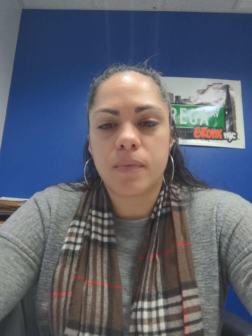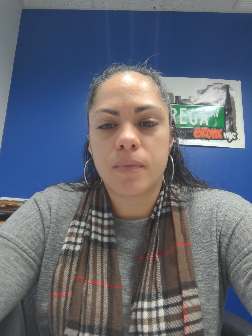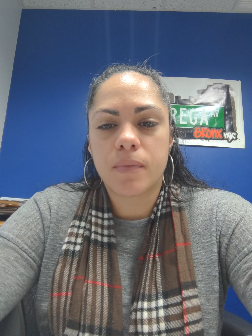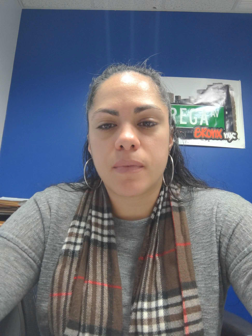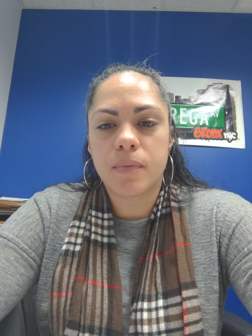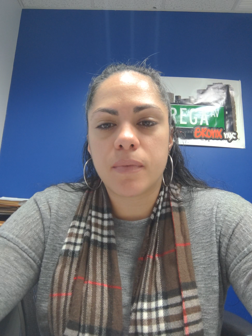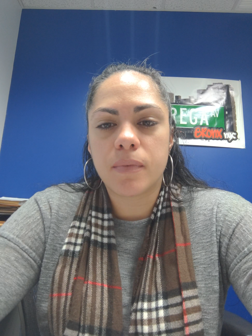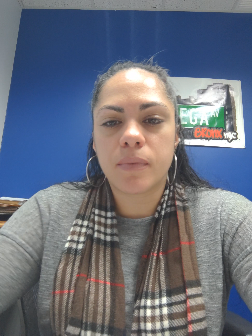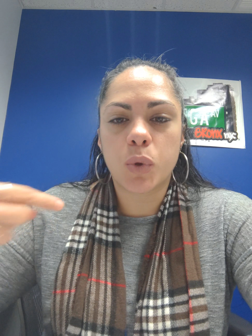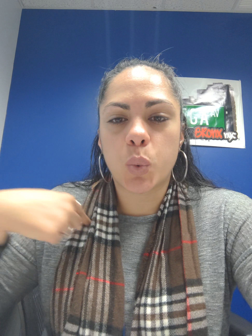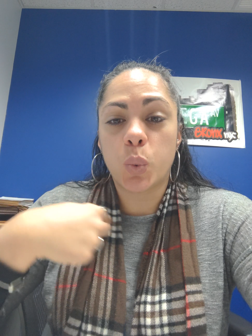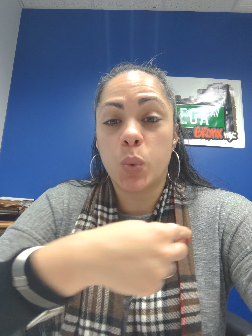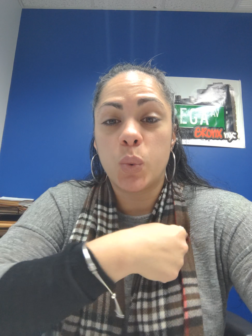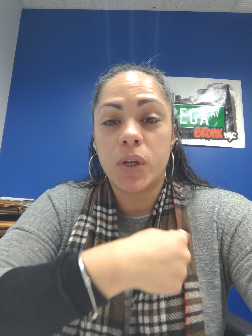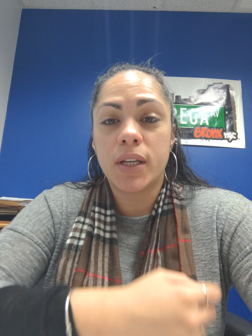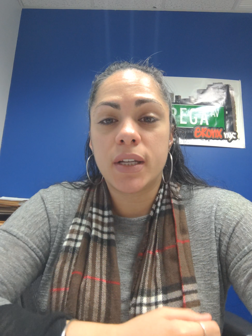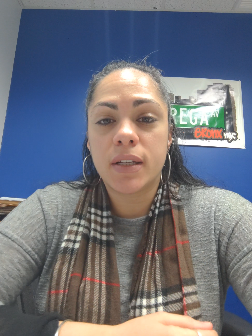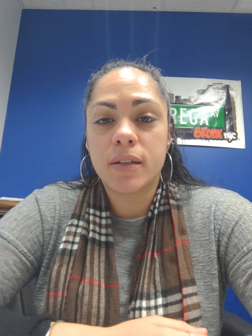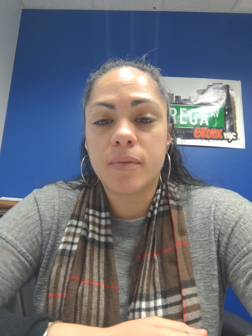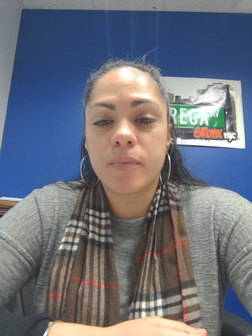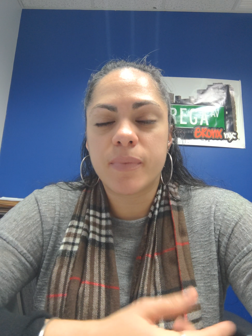we